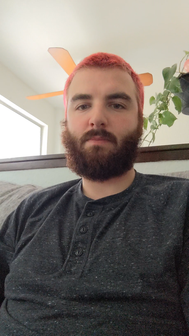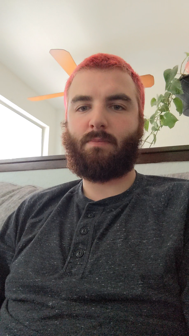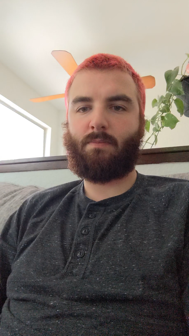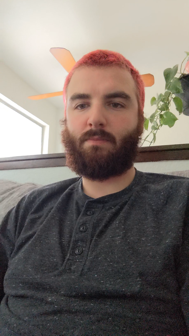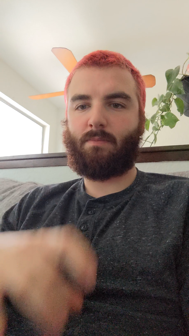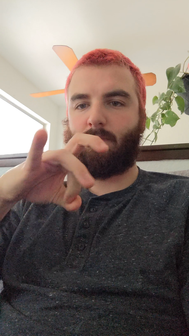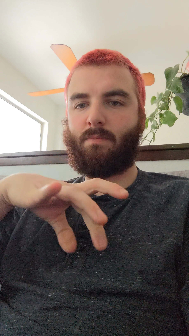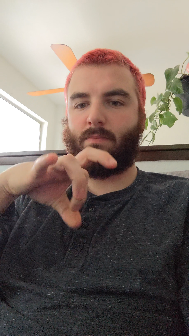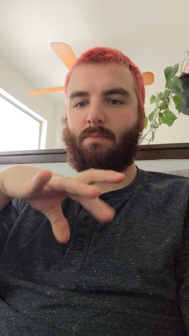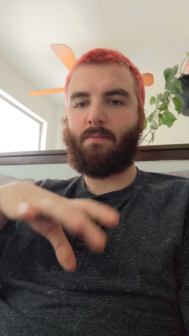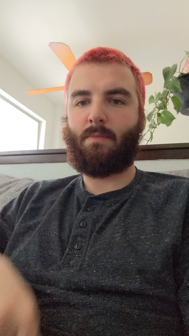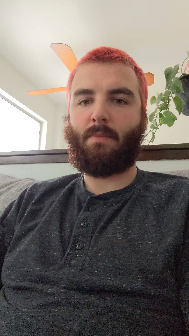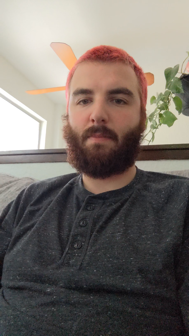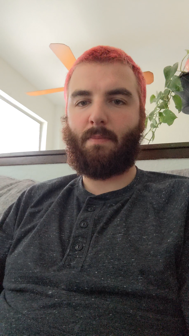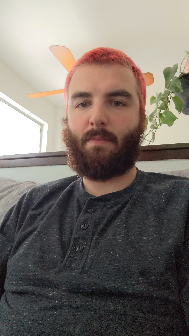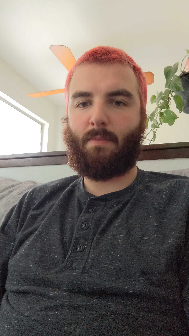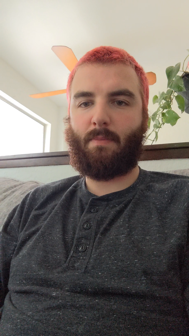pumpkin